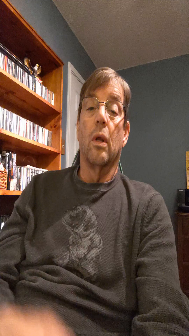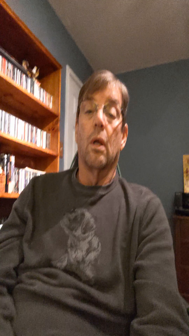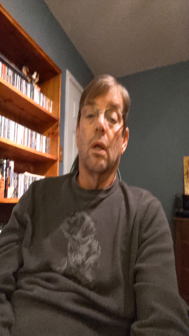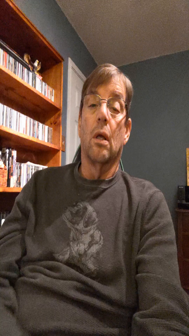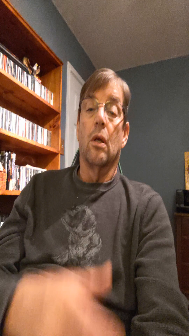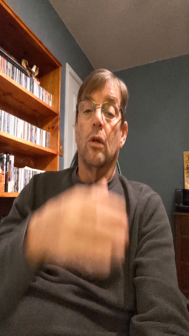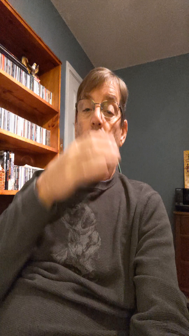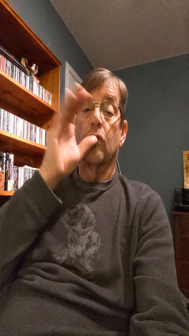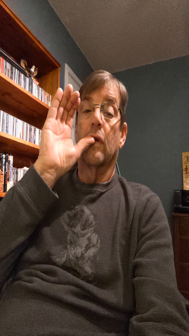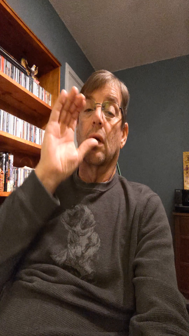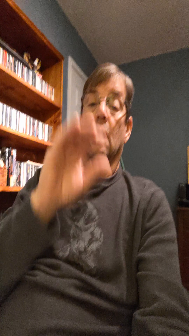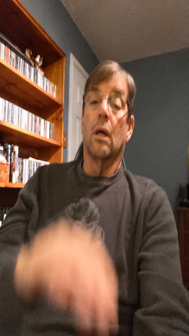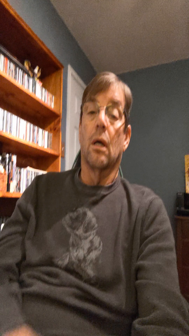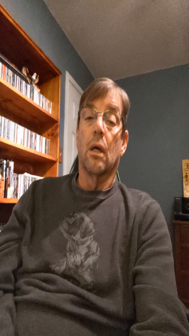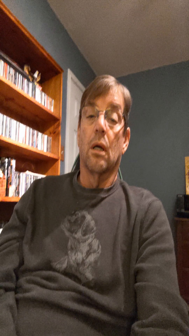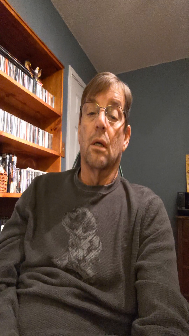drink